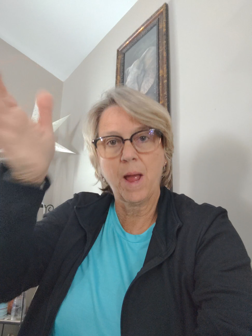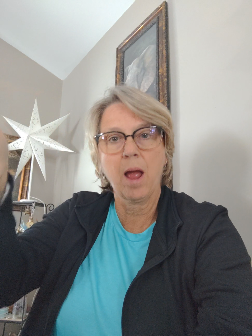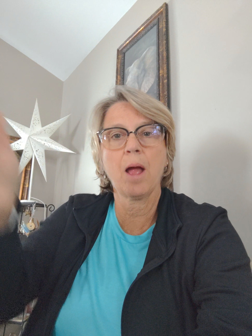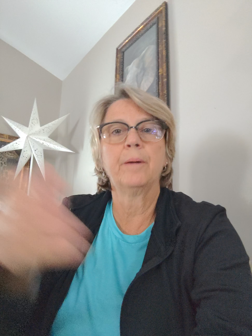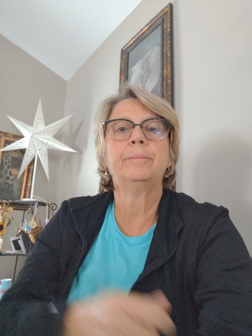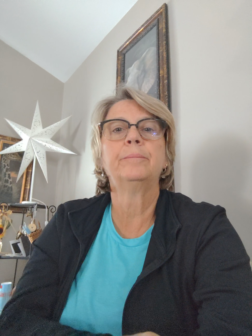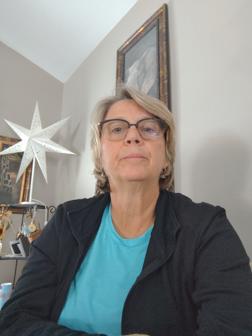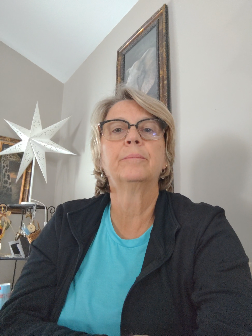grandpa